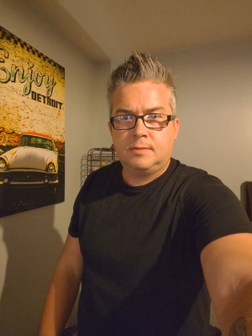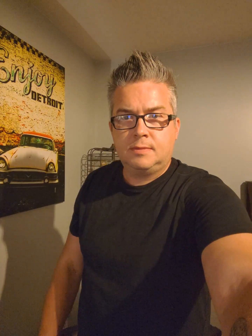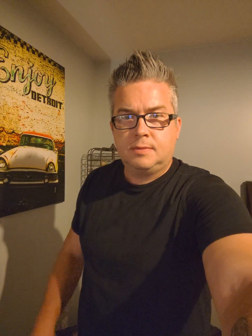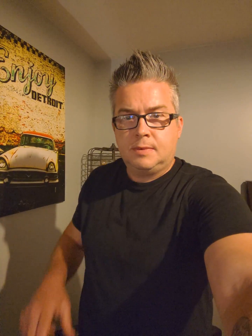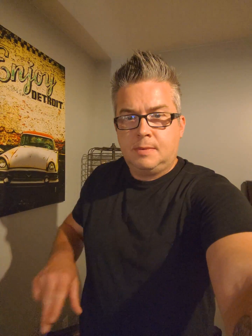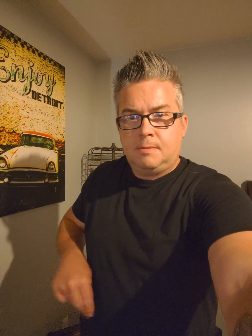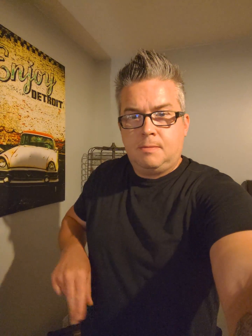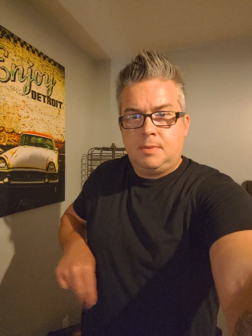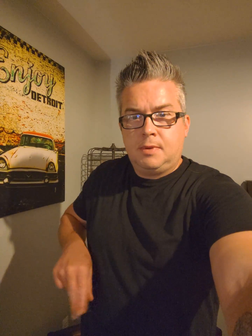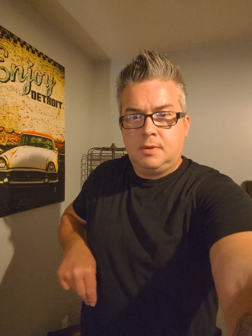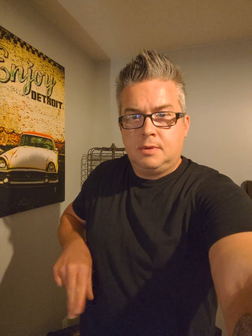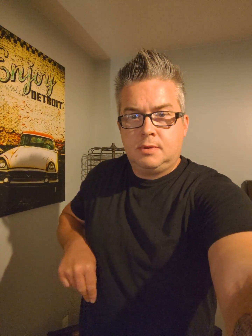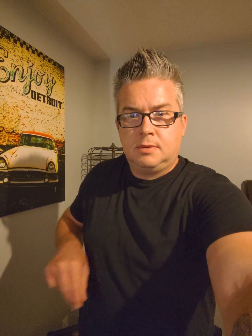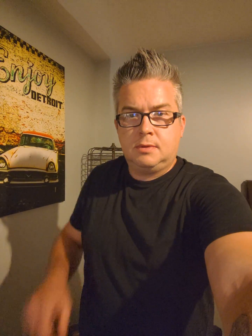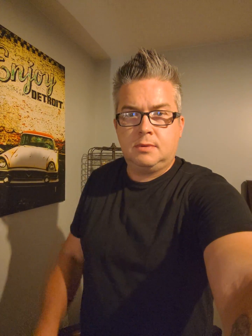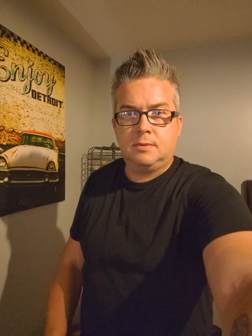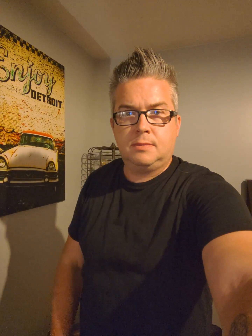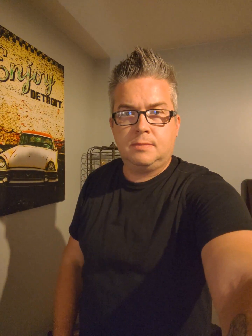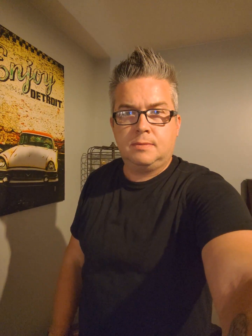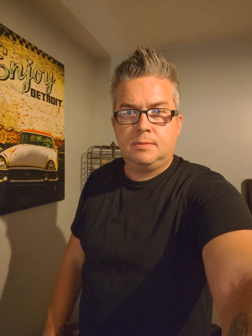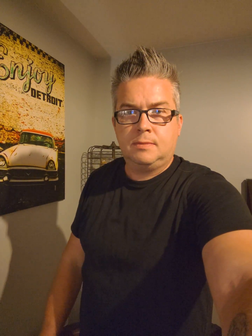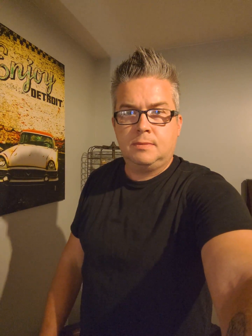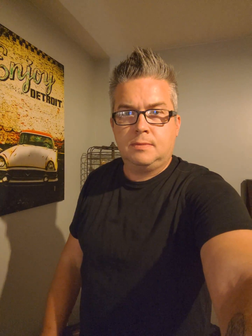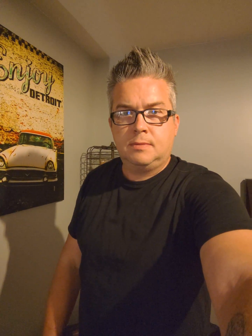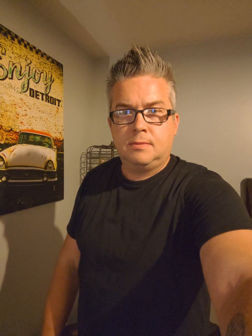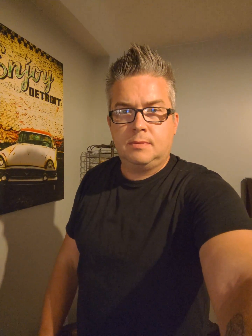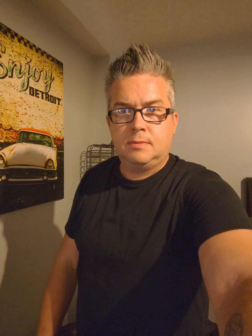diaper